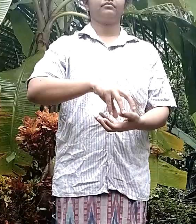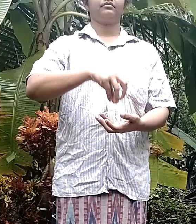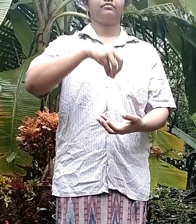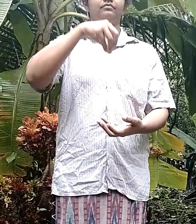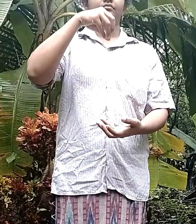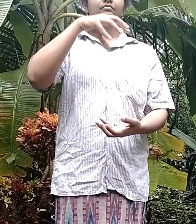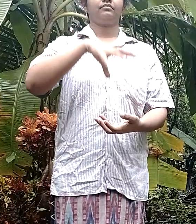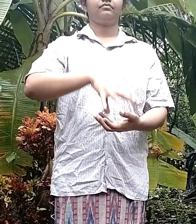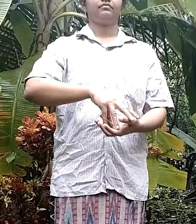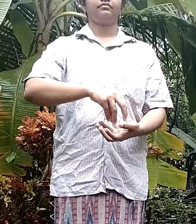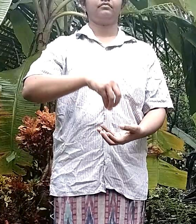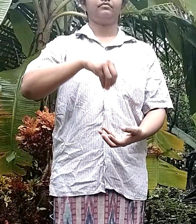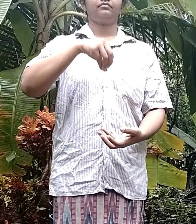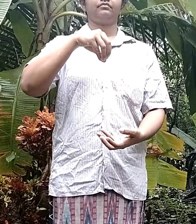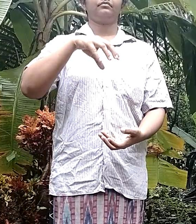Rice